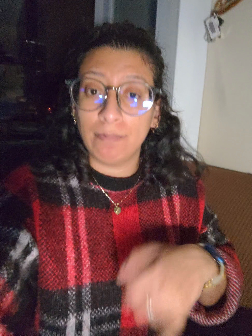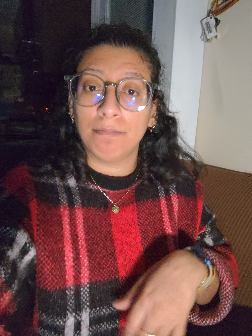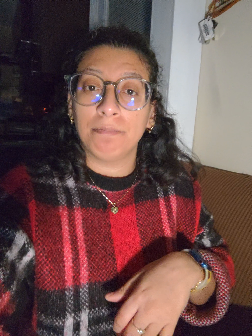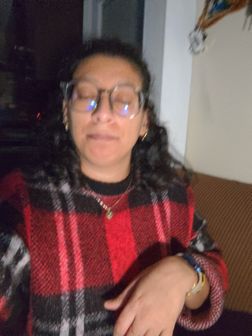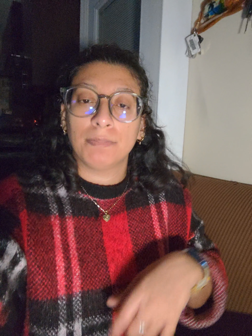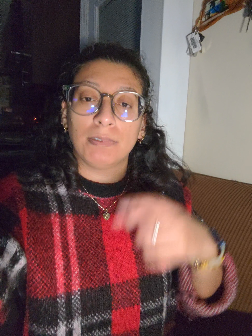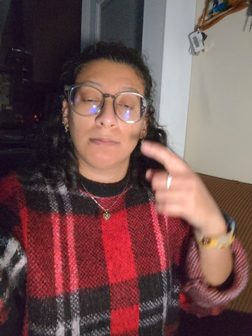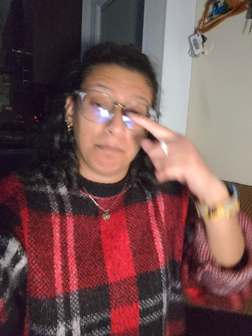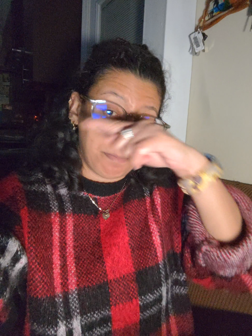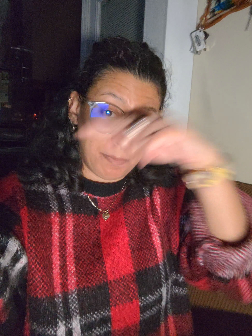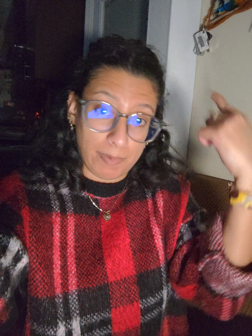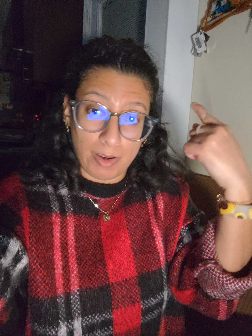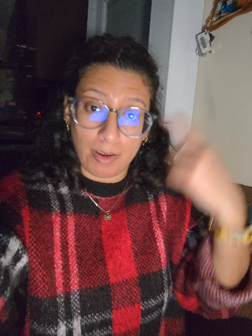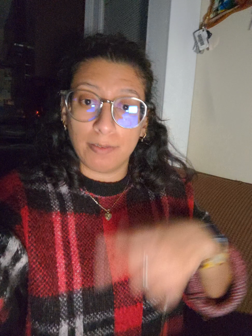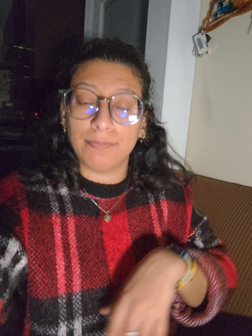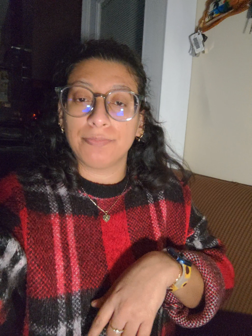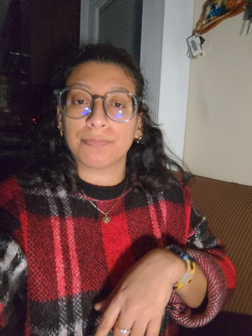black